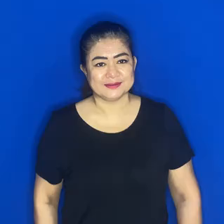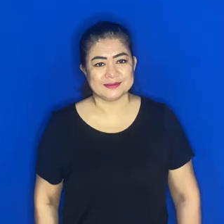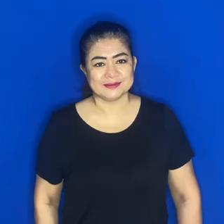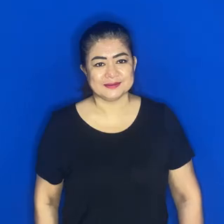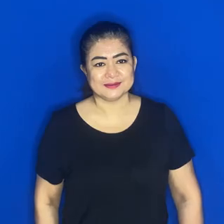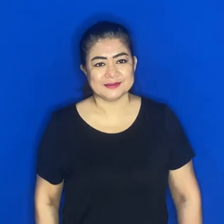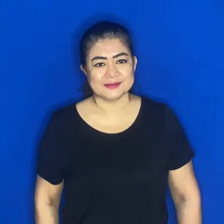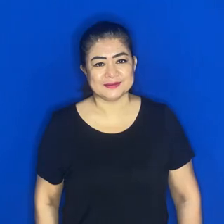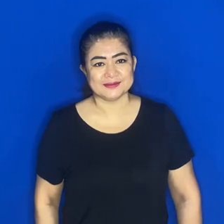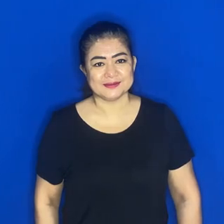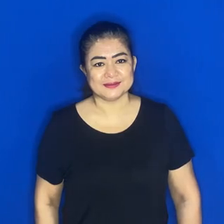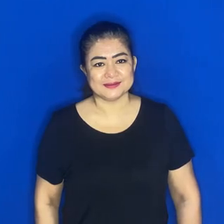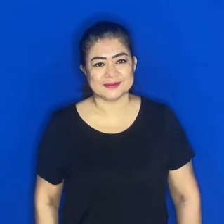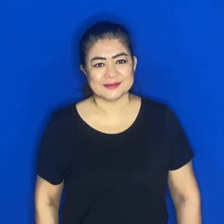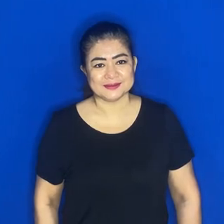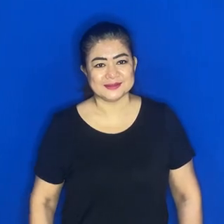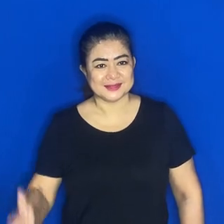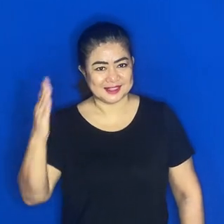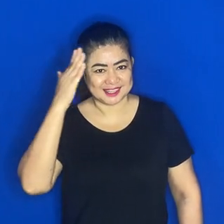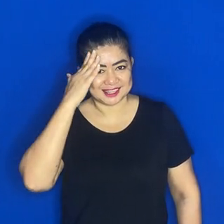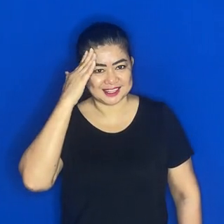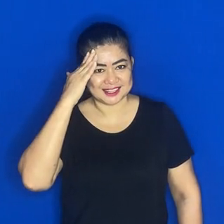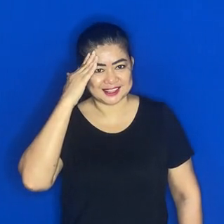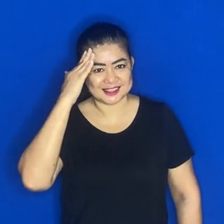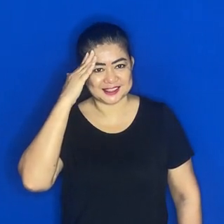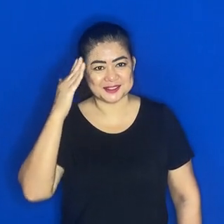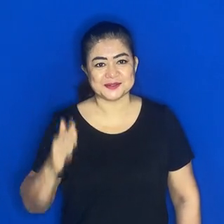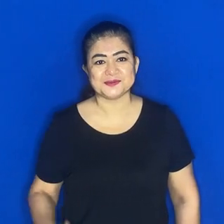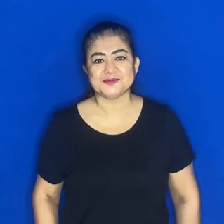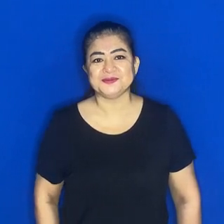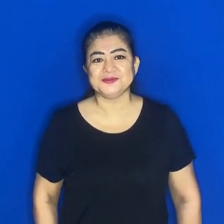know